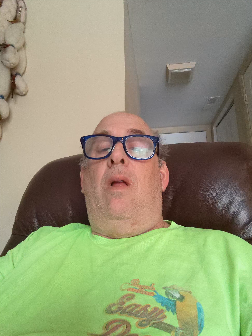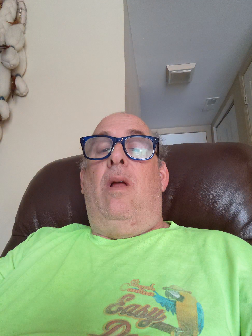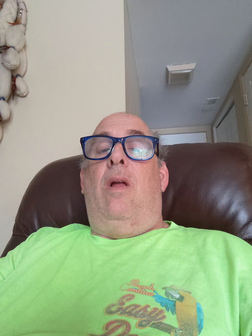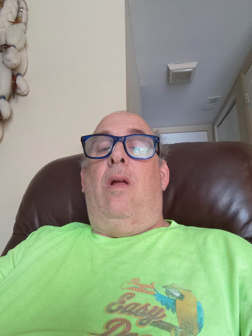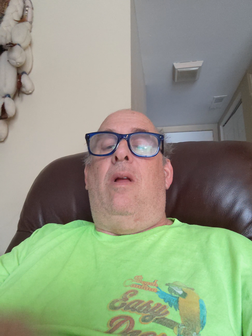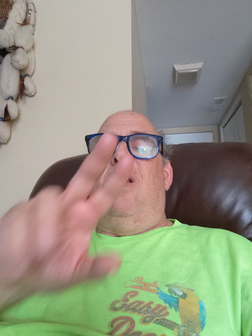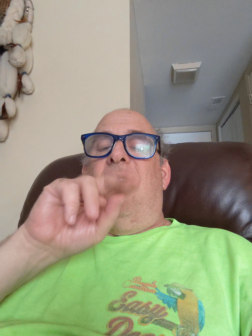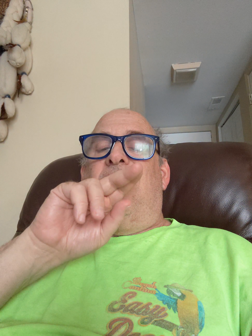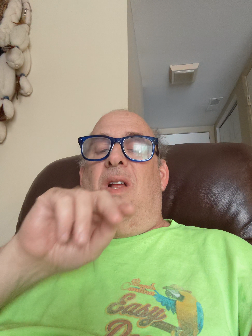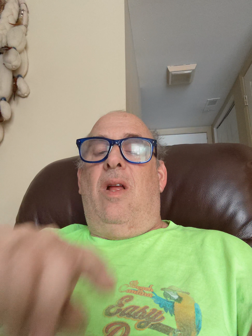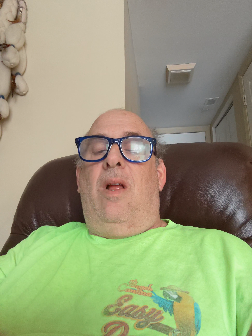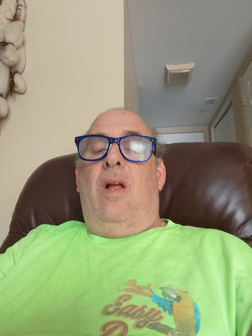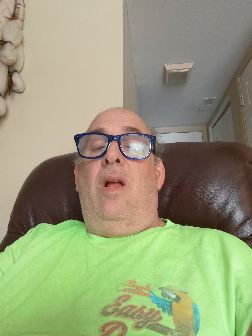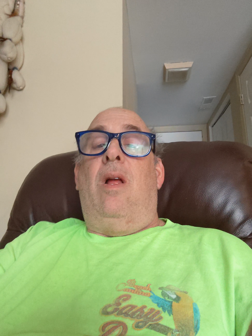duck